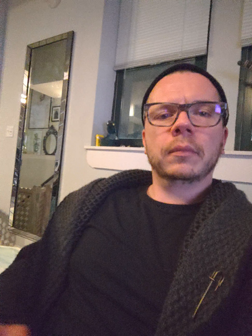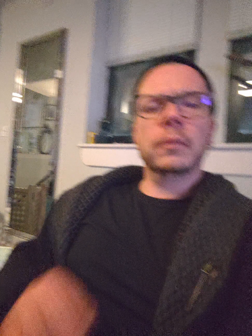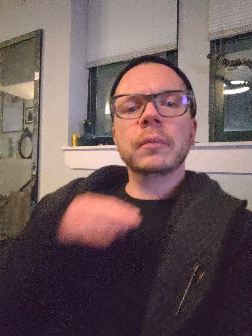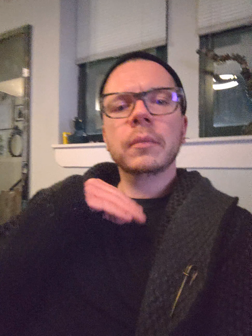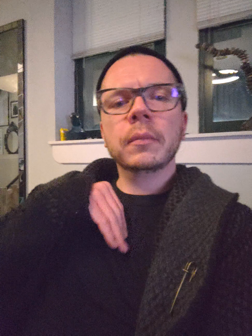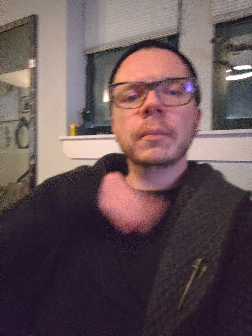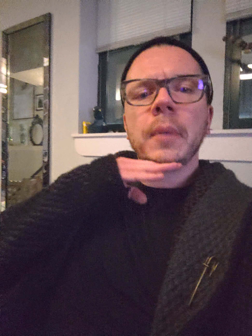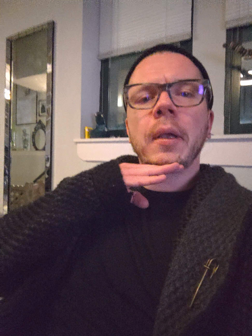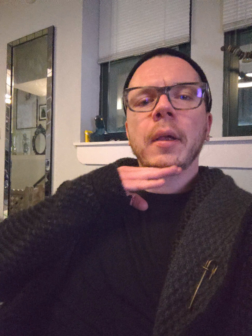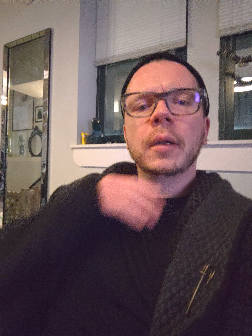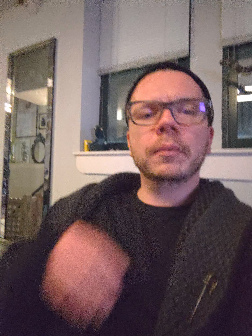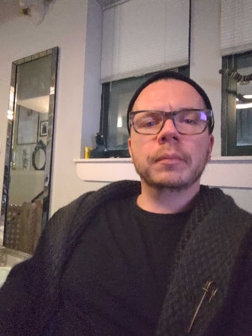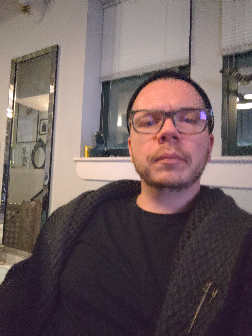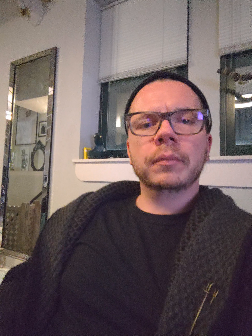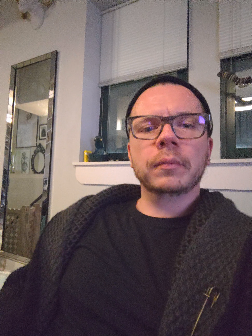pig